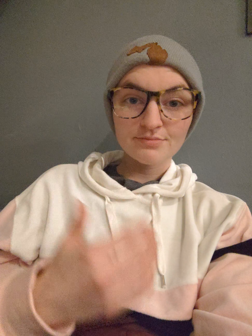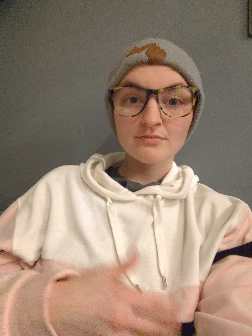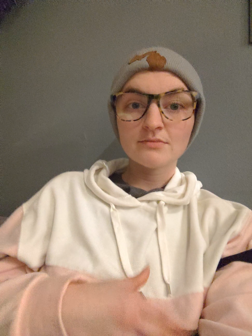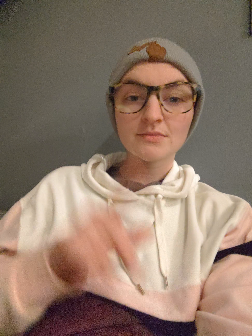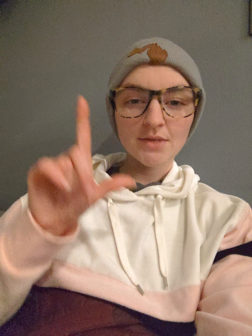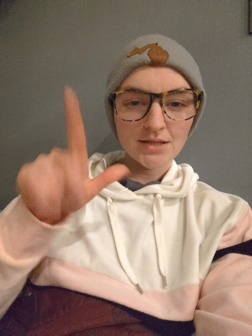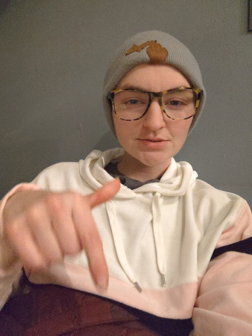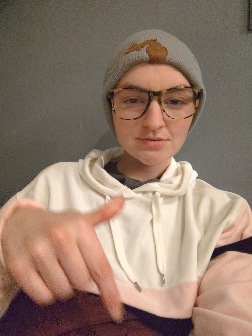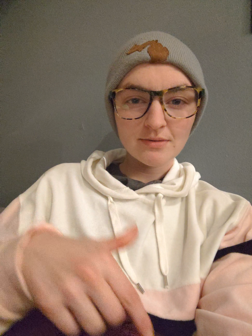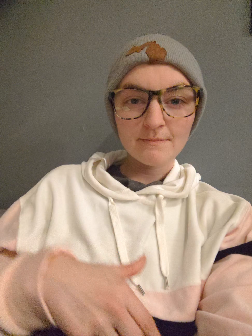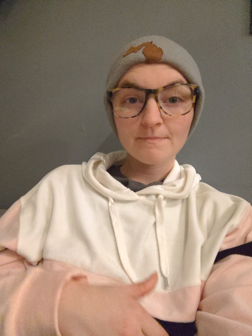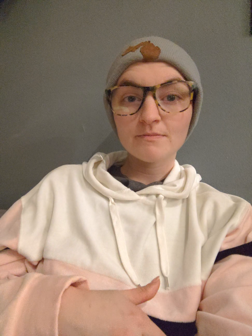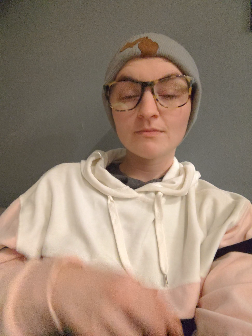later